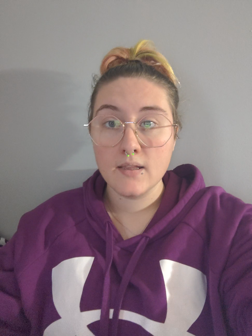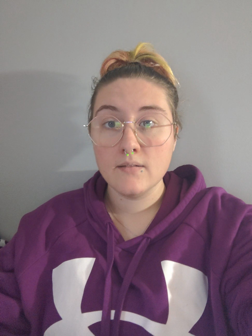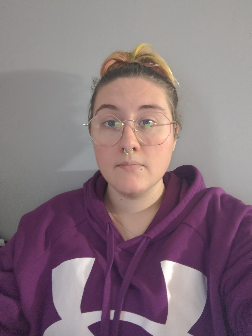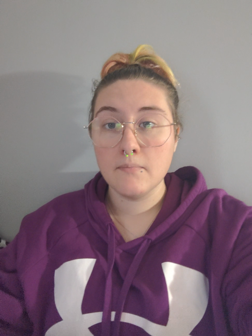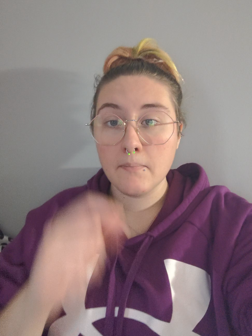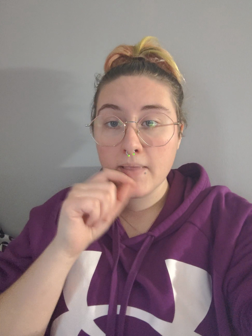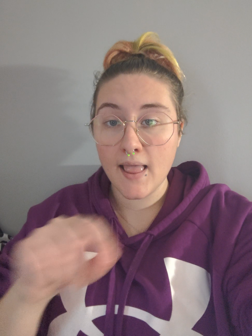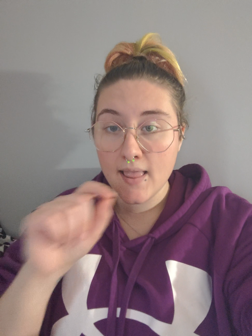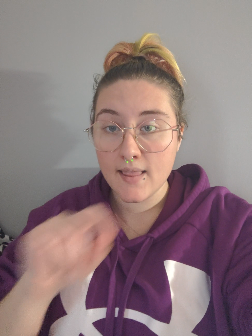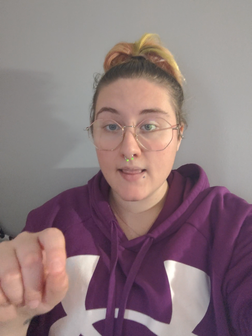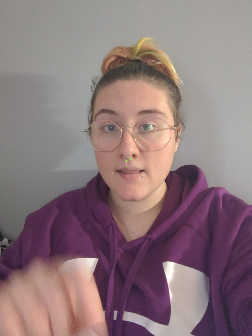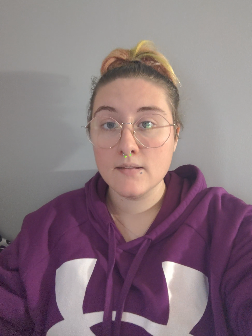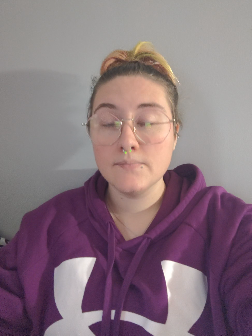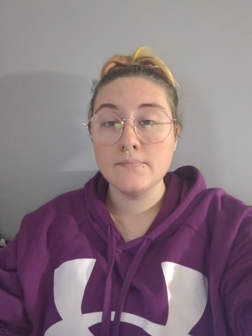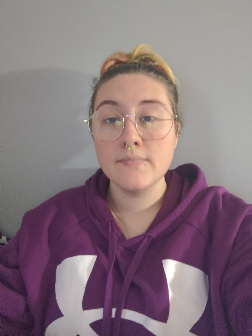pen